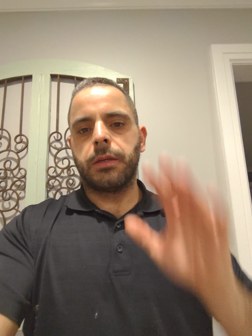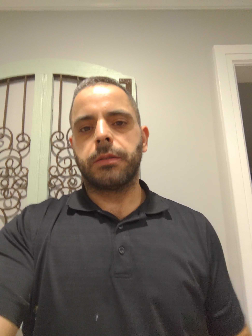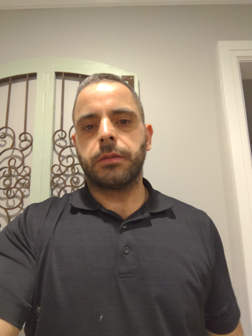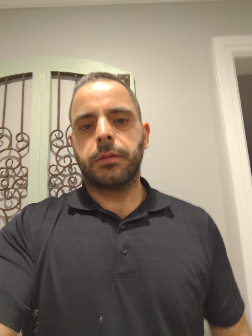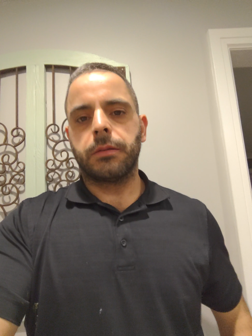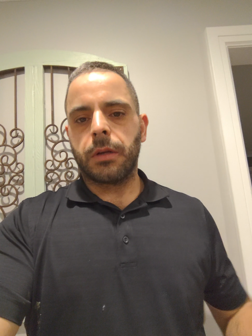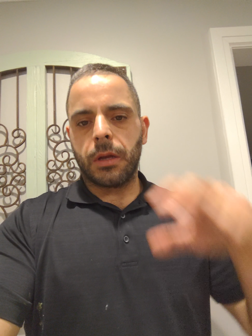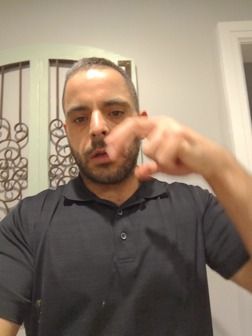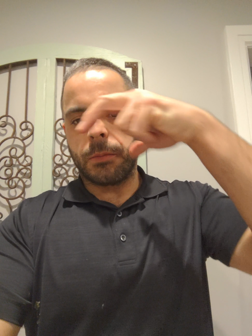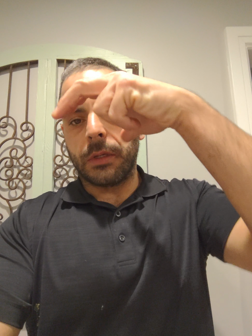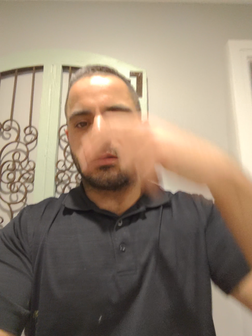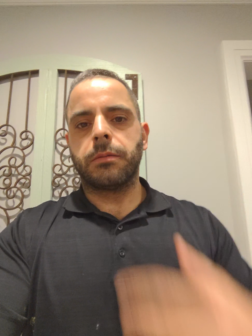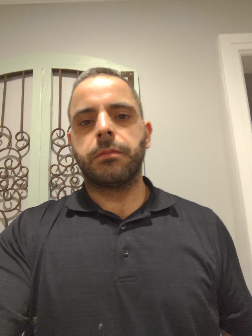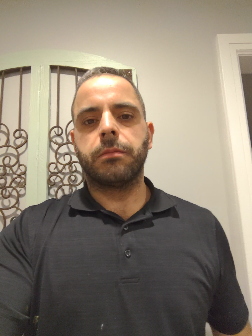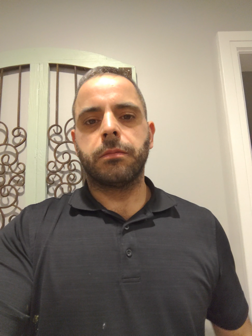helicopter